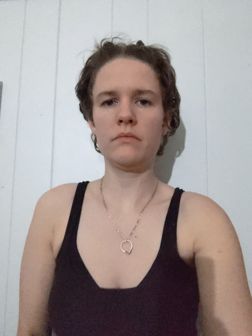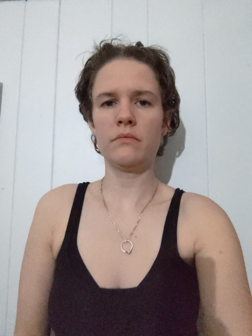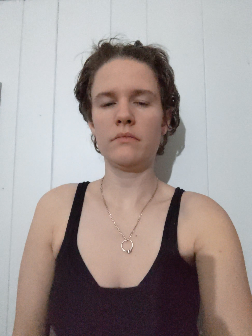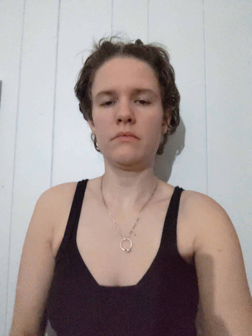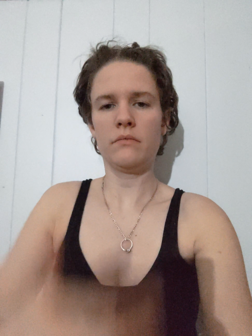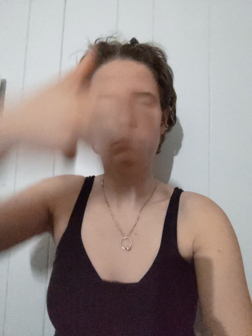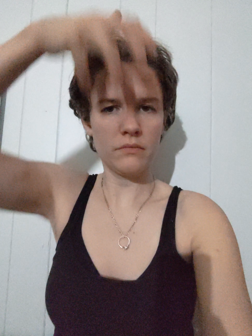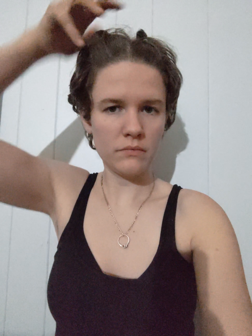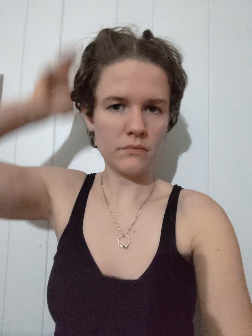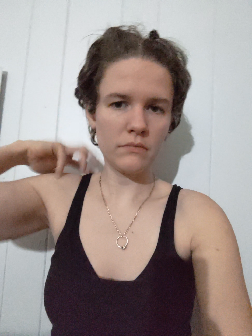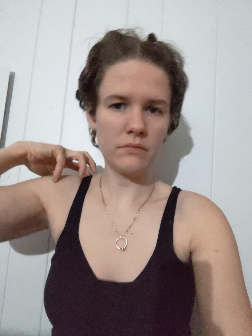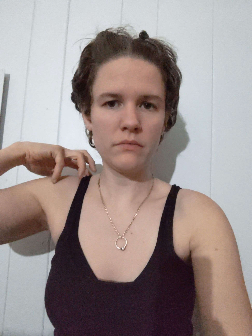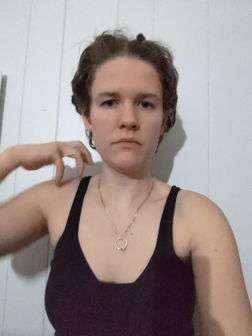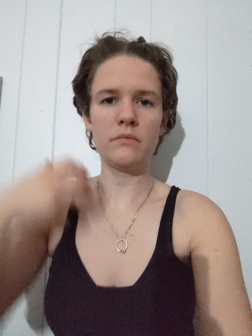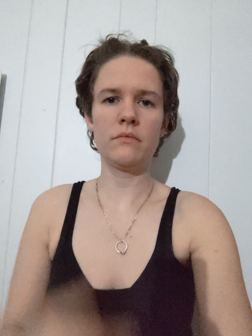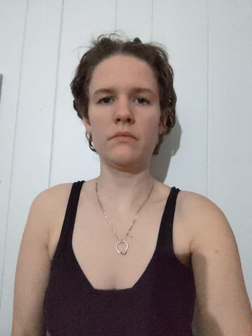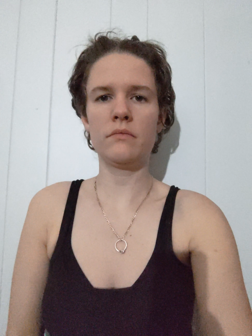lion